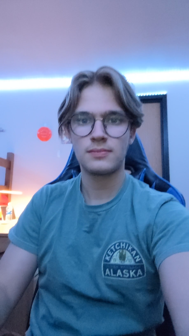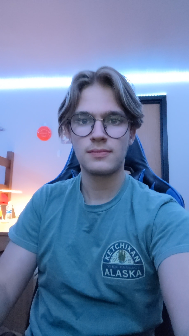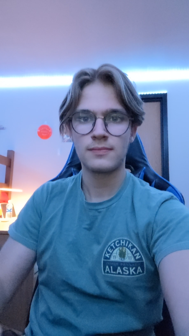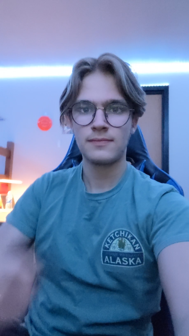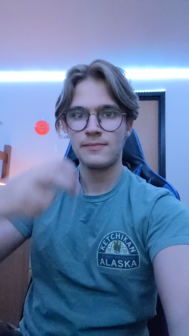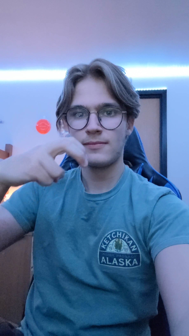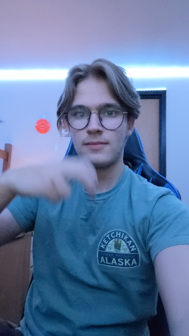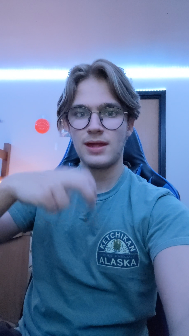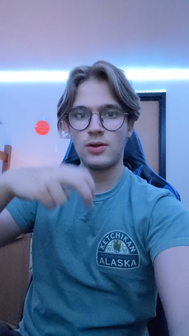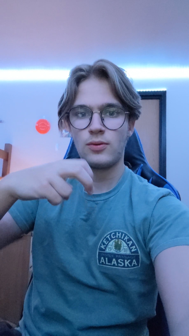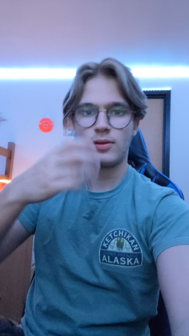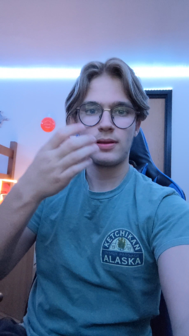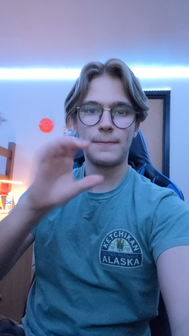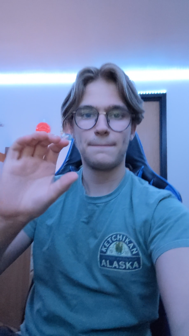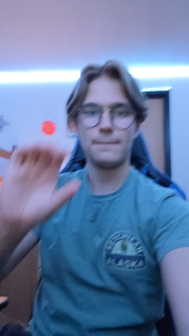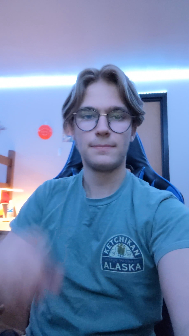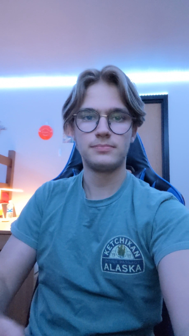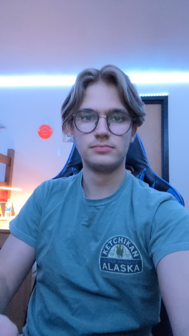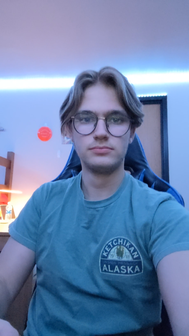potato chip